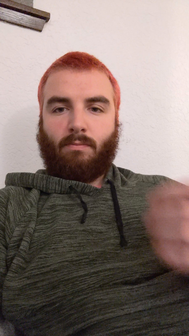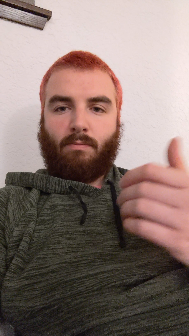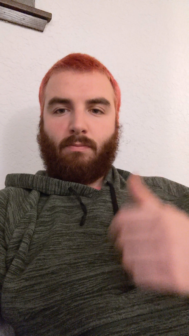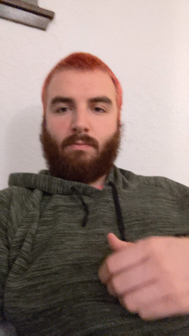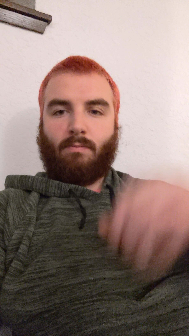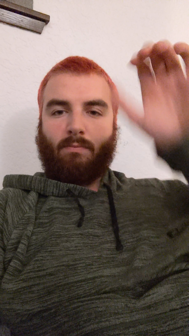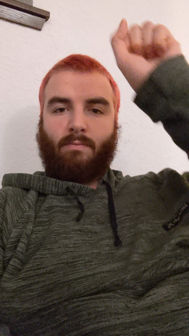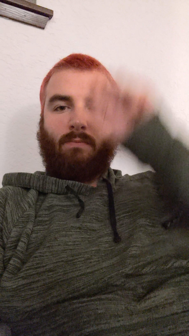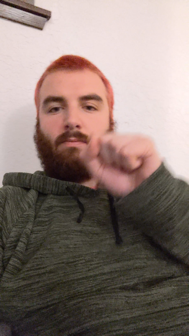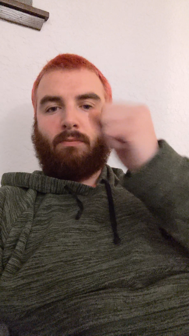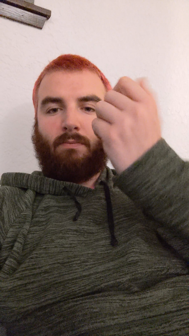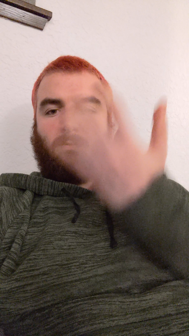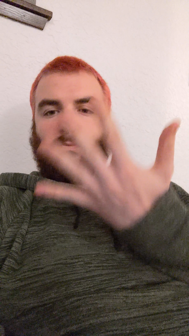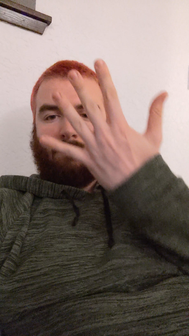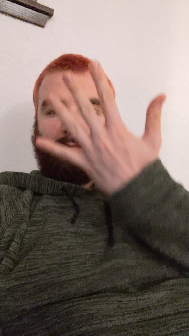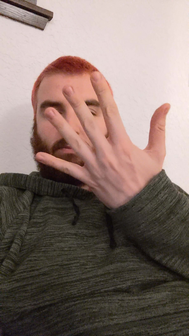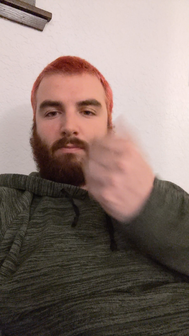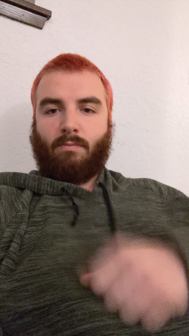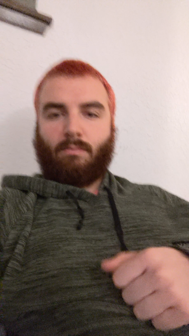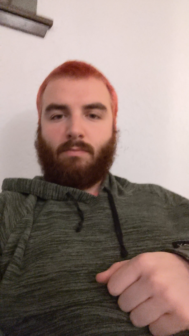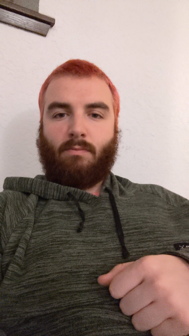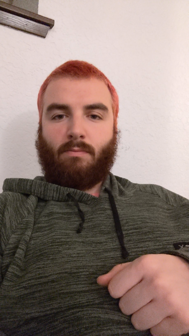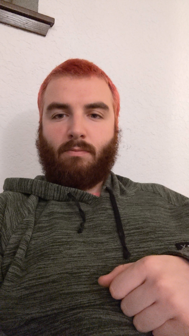gloves